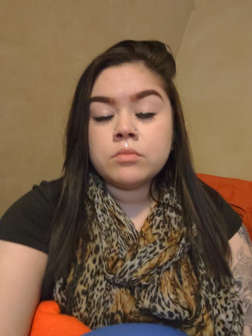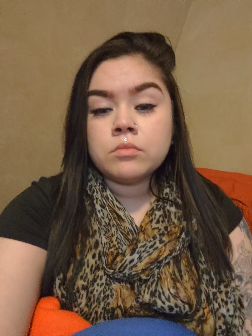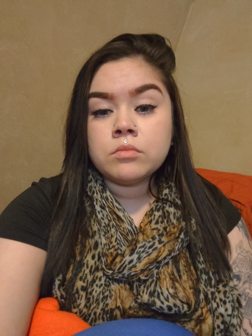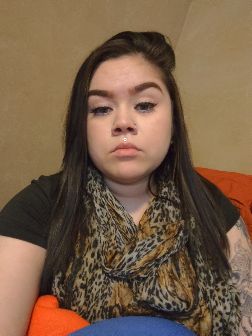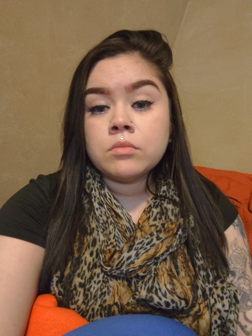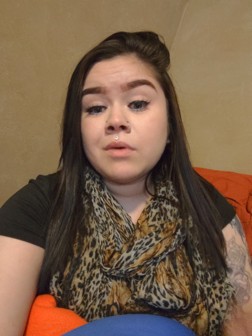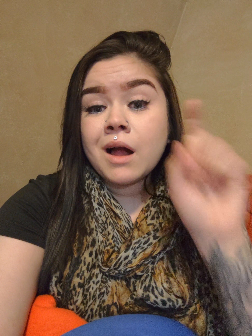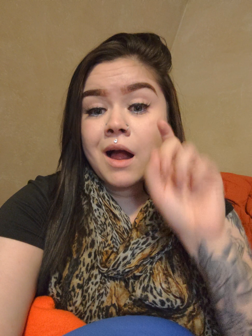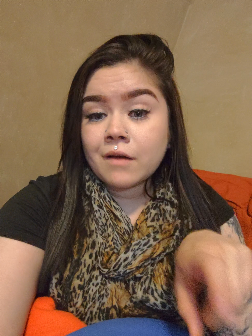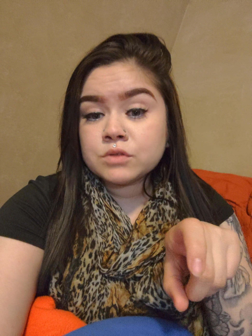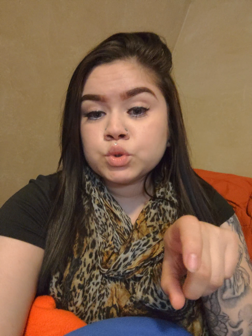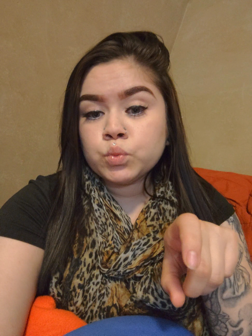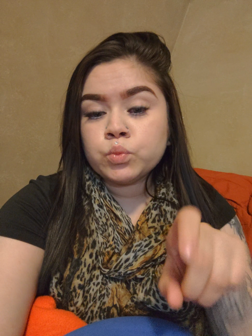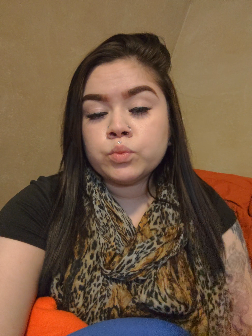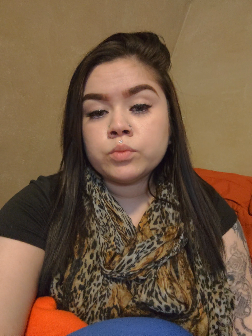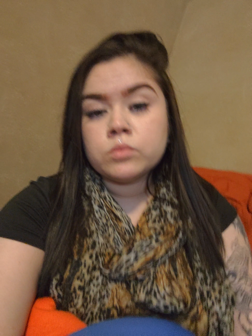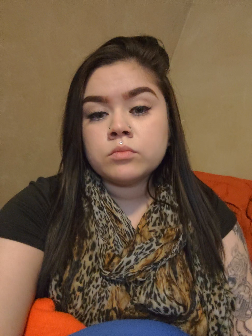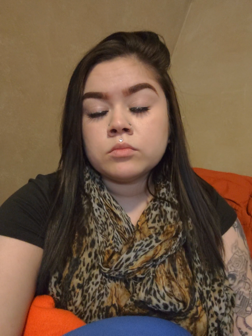have to